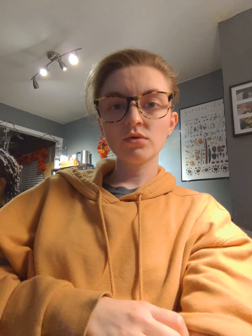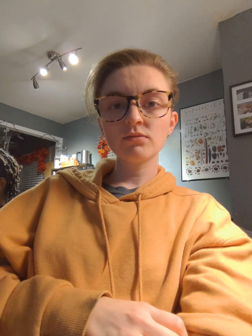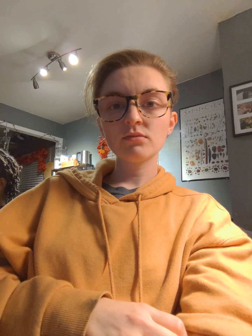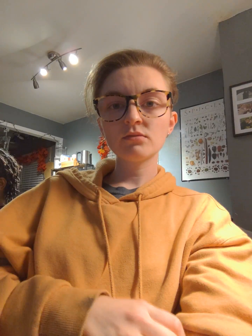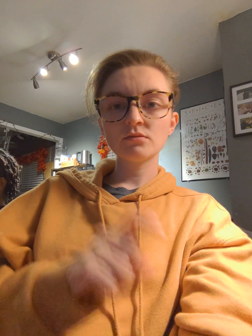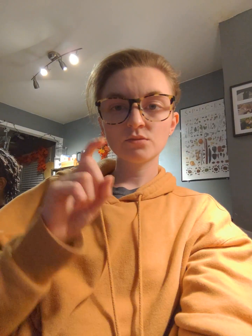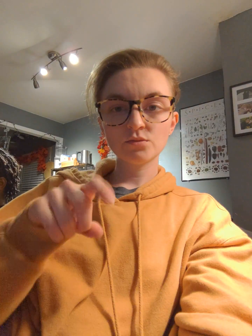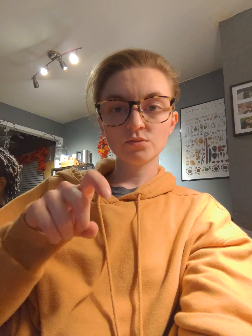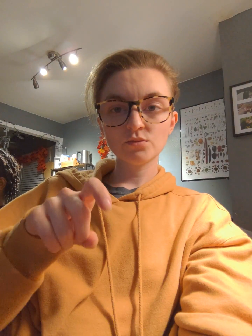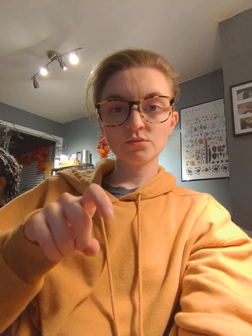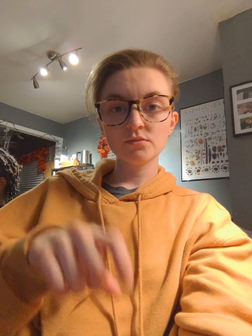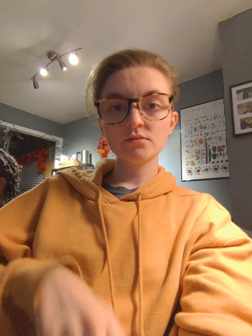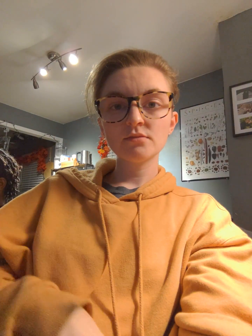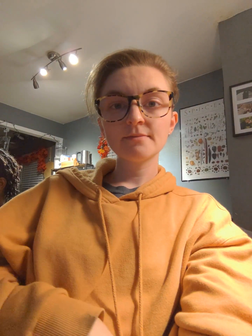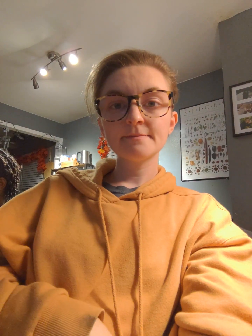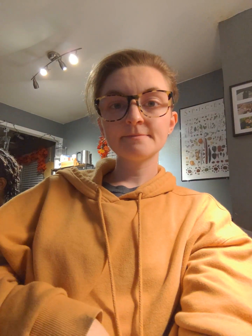should